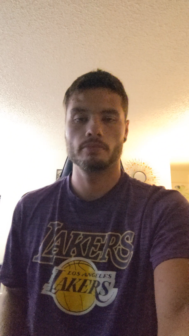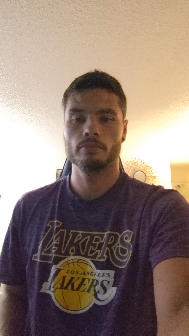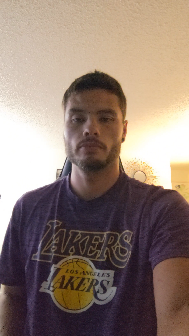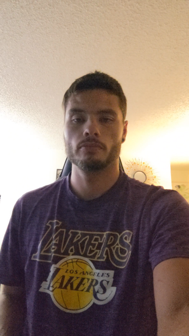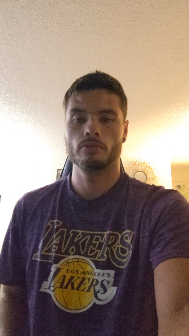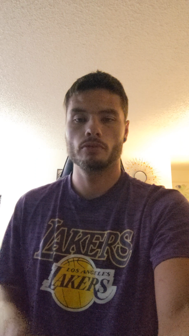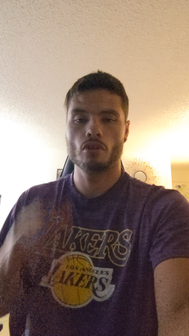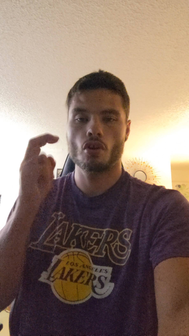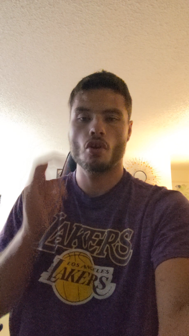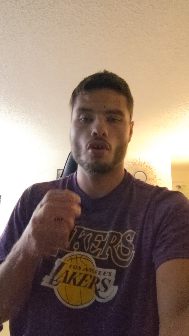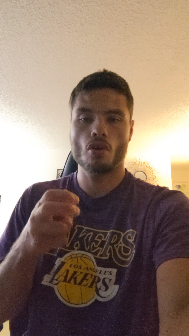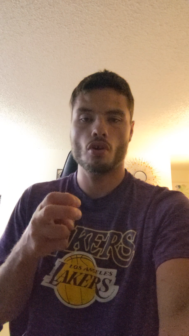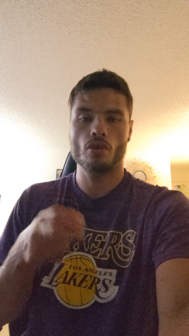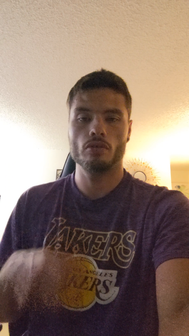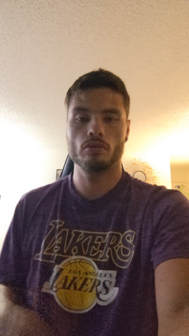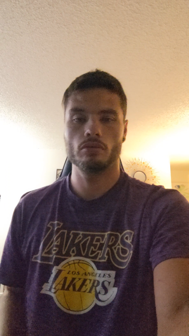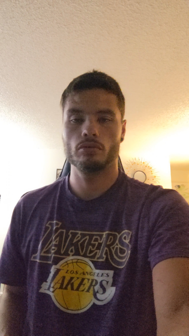hard